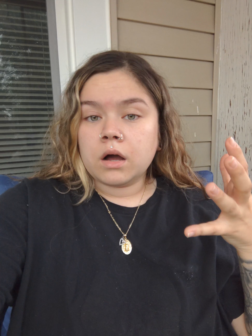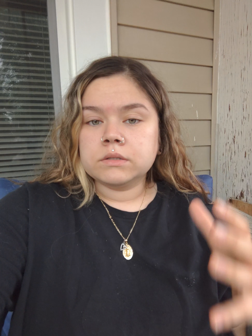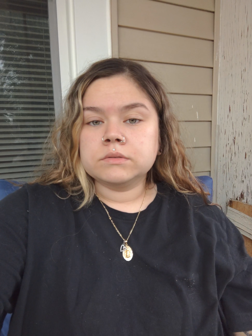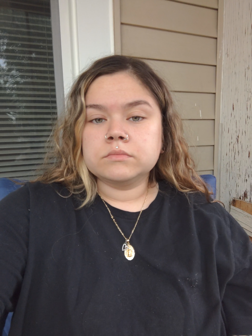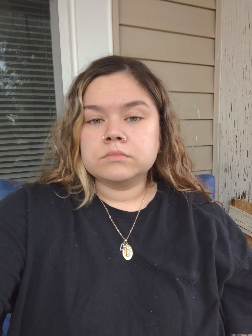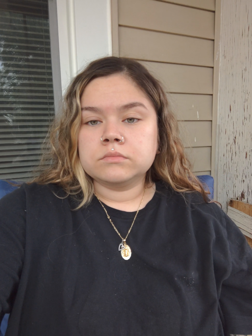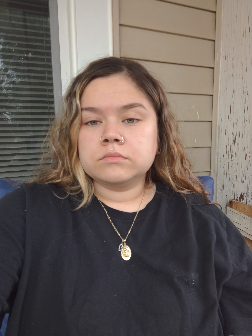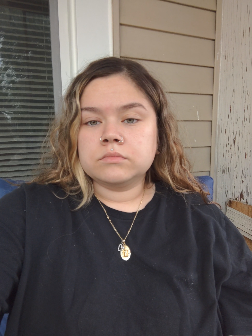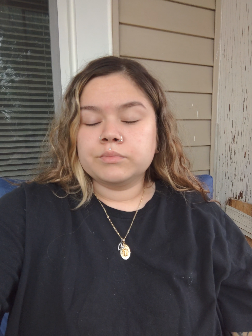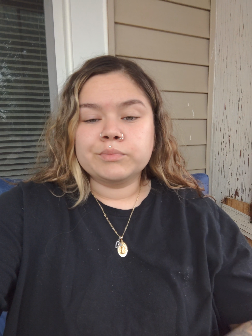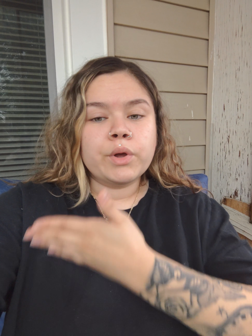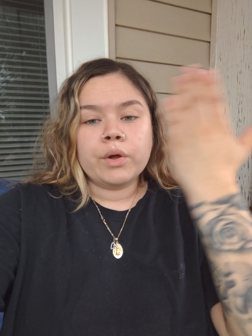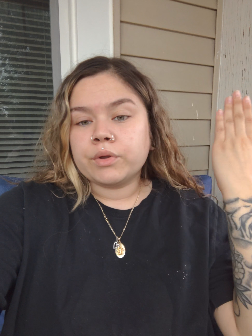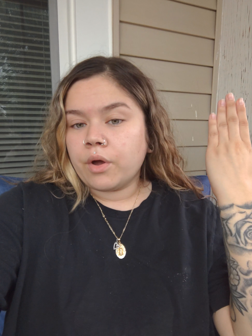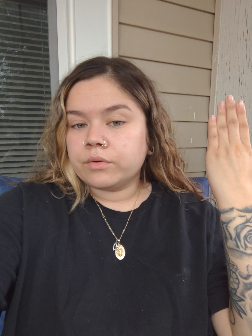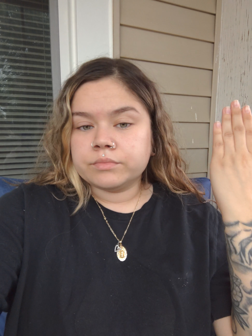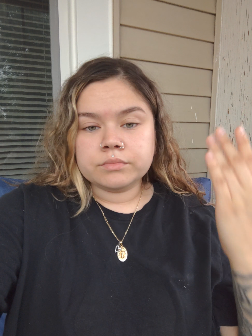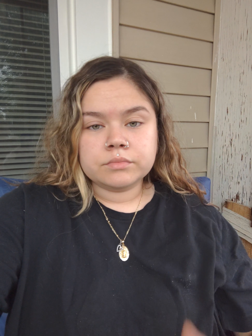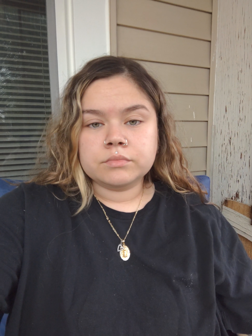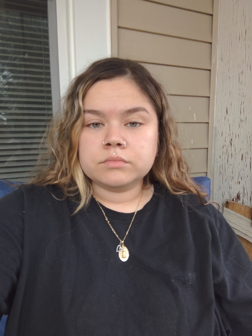all gone